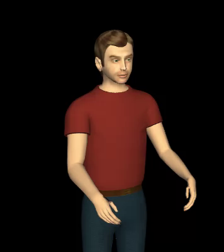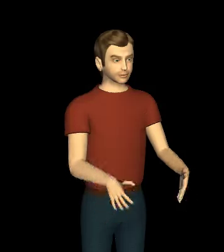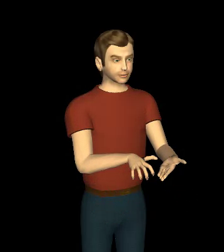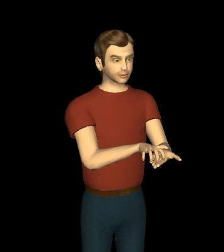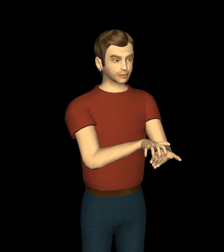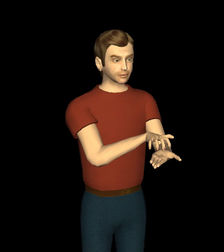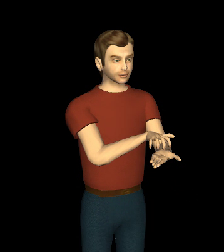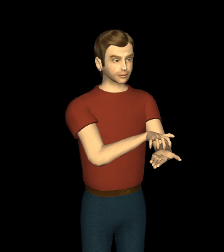بخيل